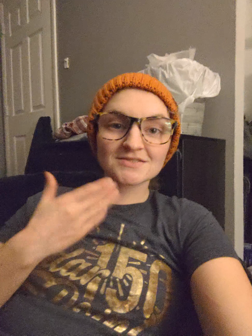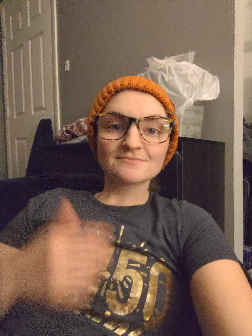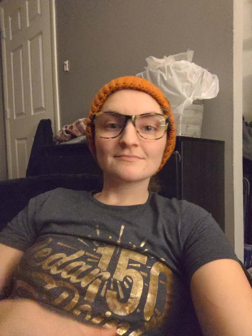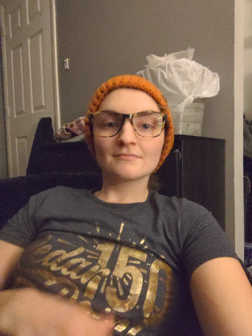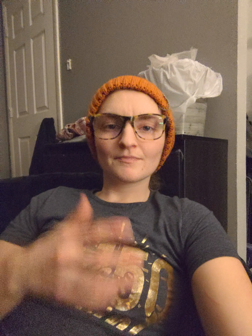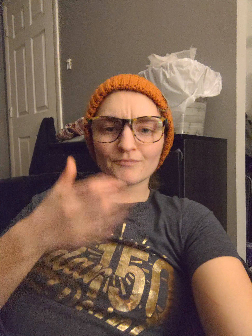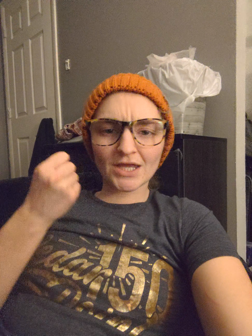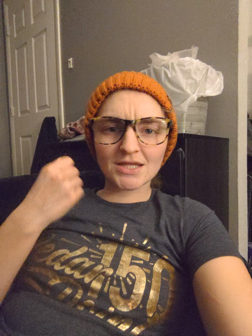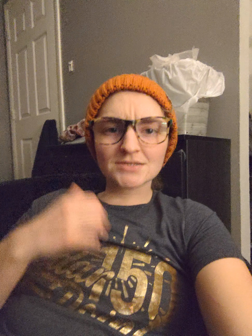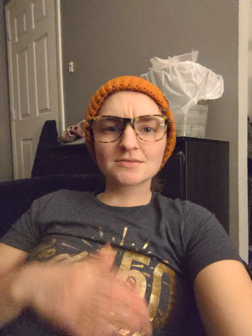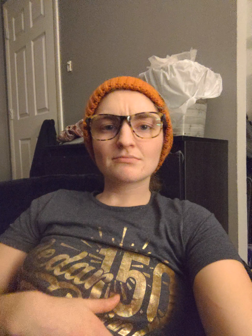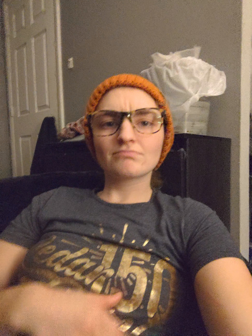fast